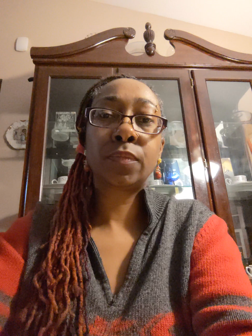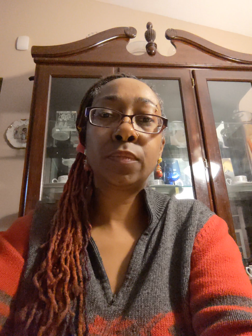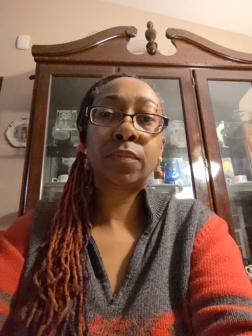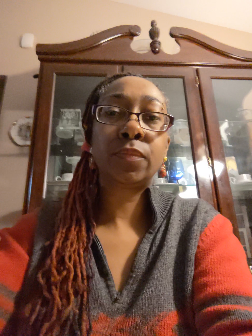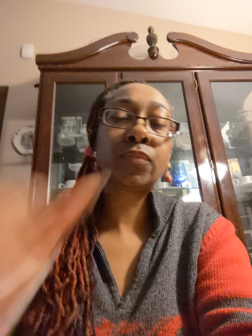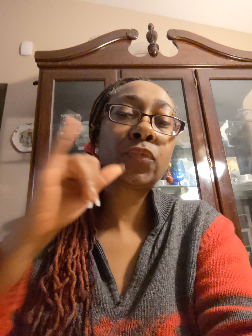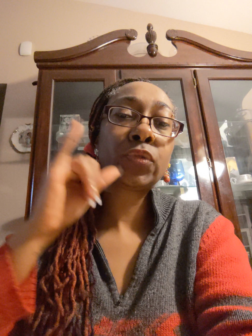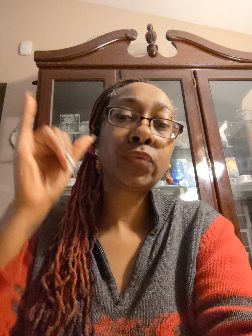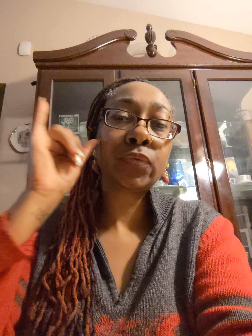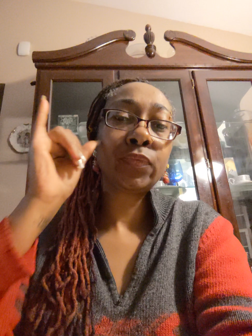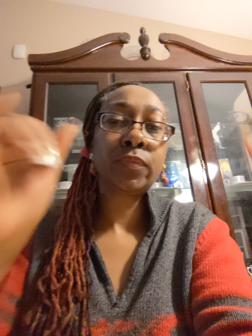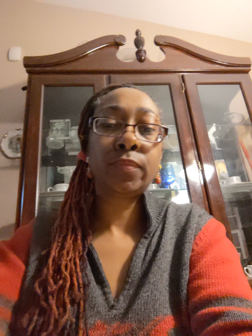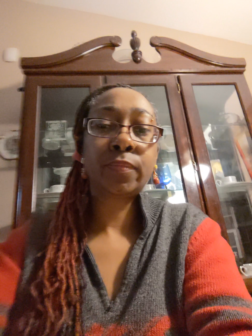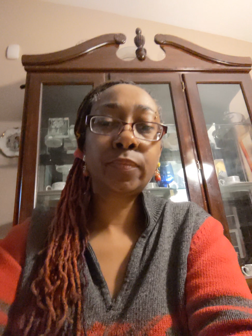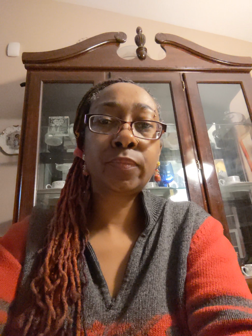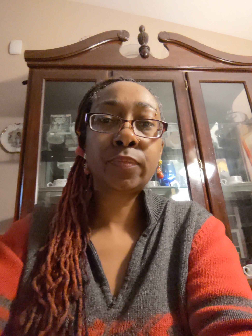yesterday